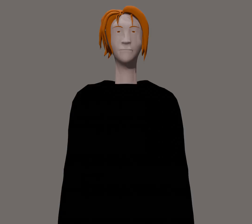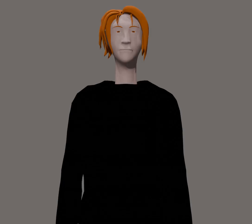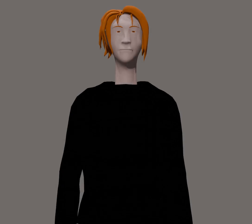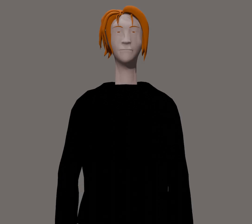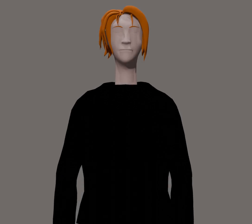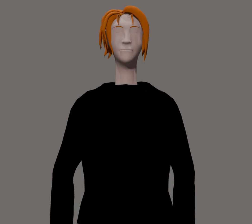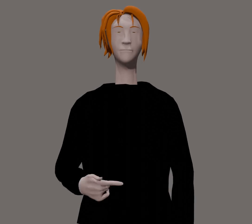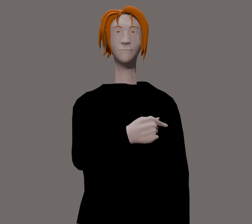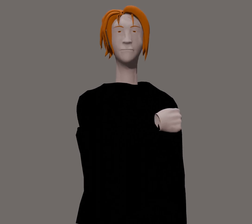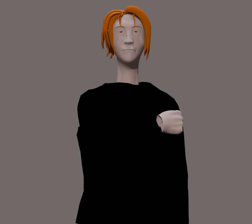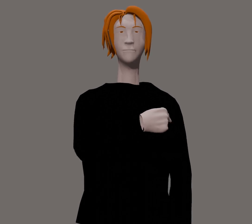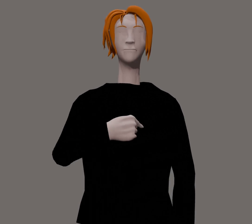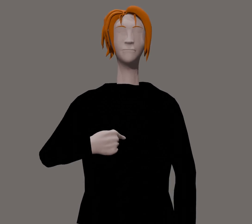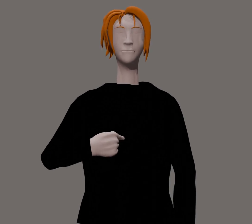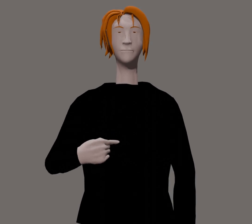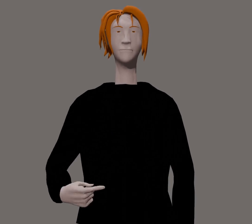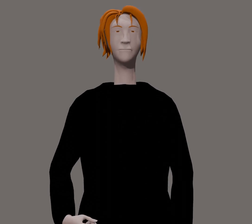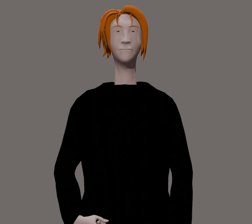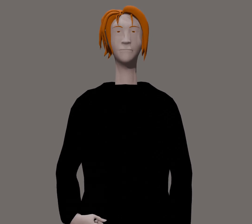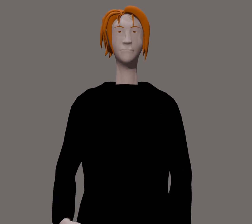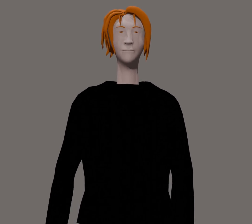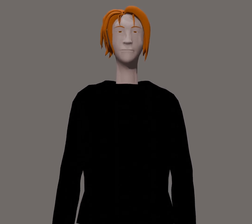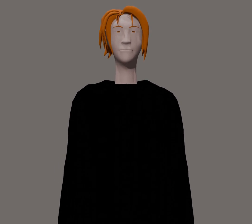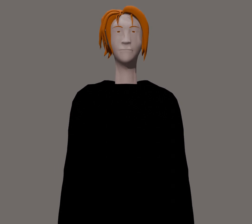China